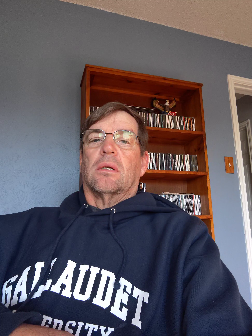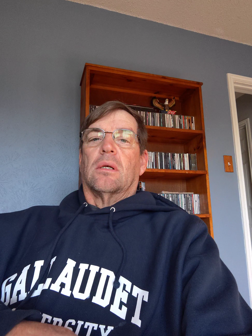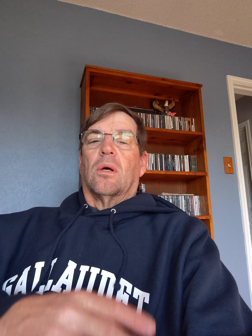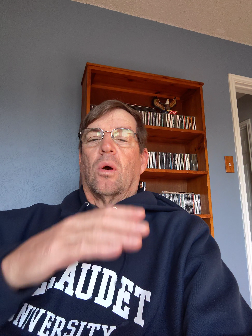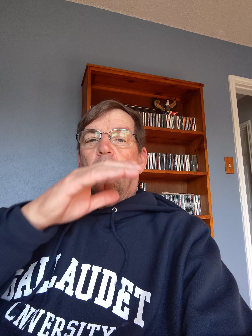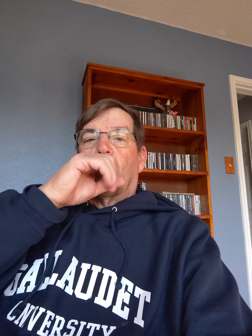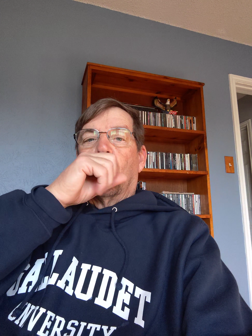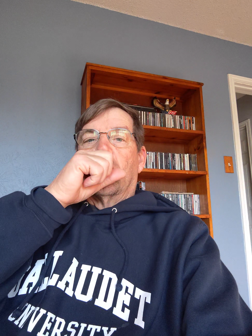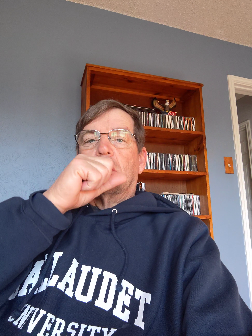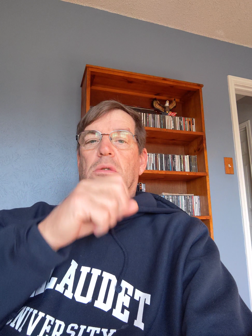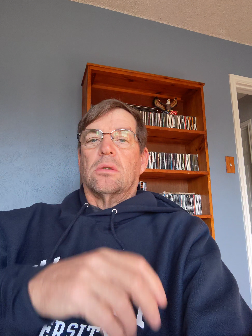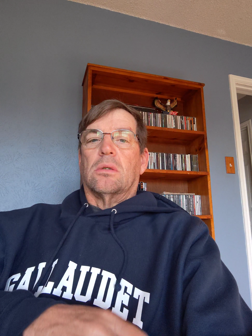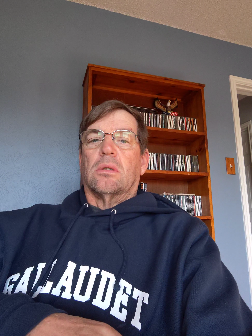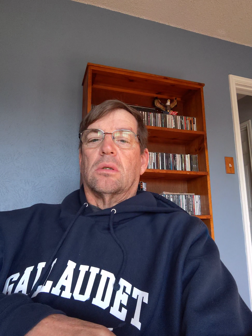orange